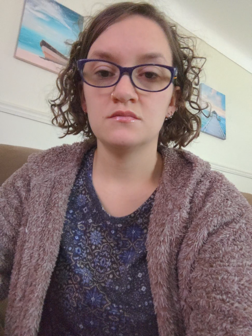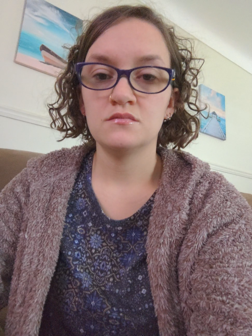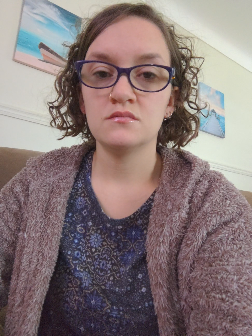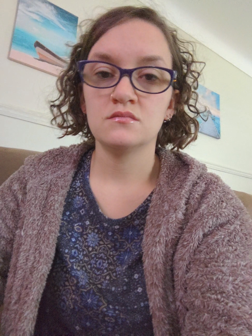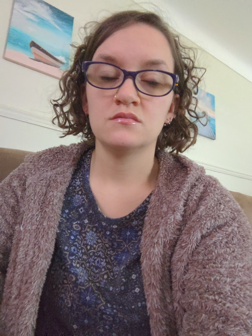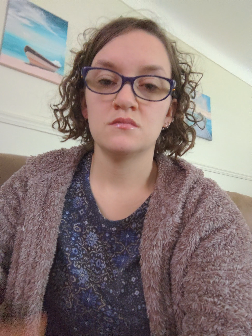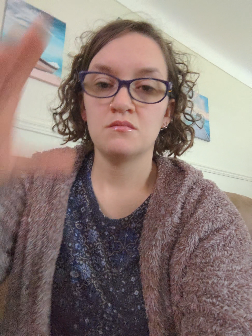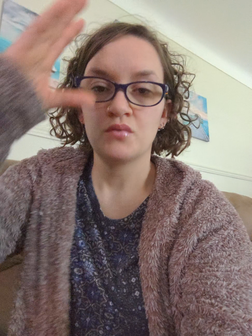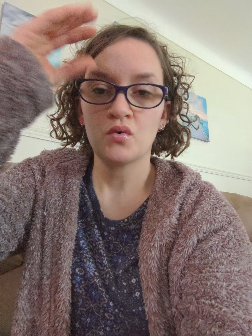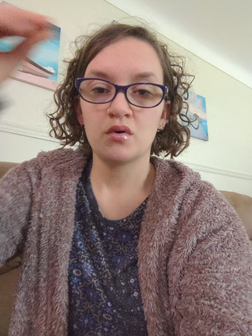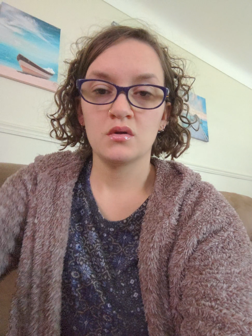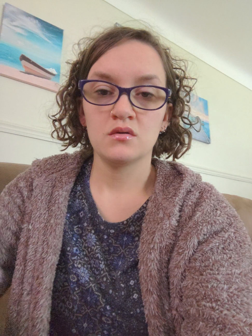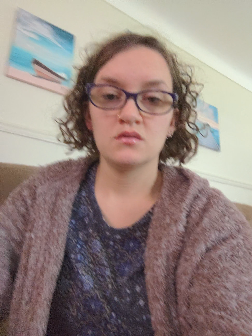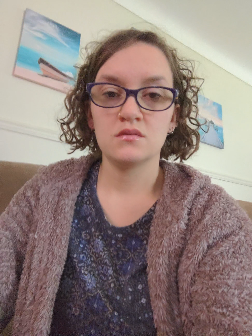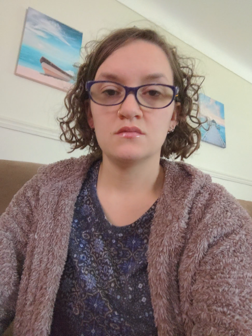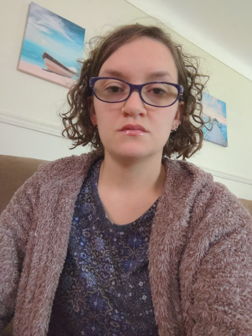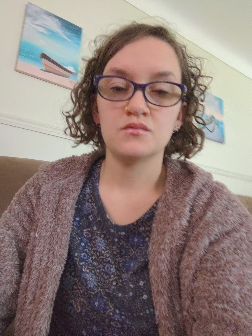boy